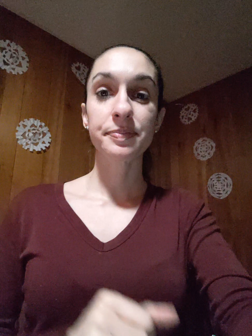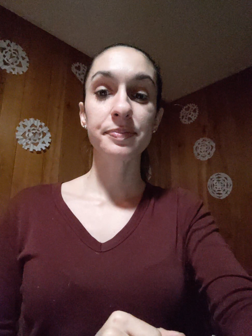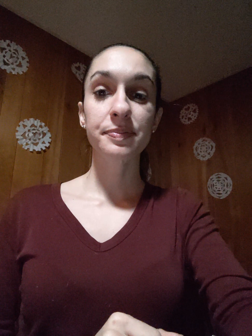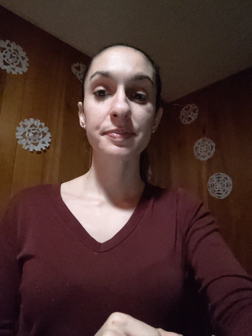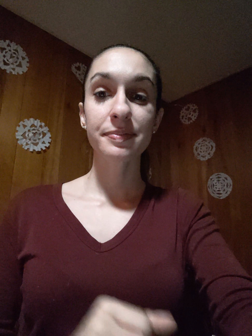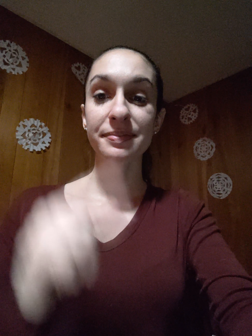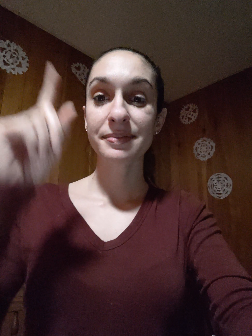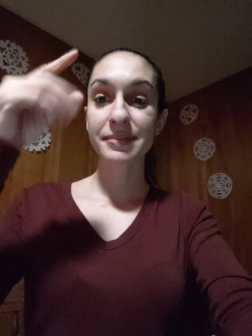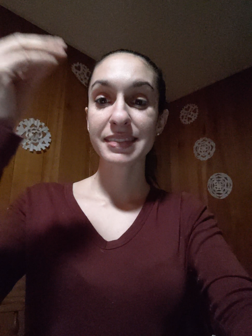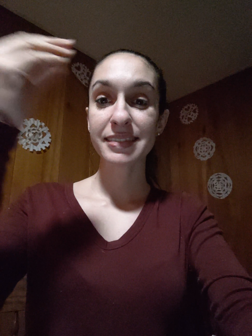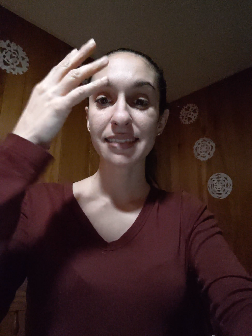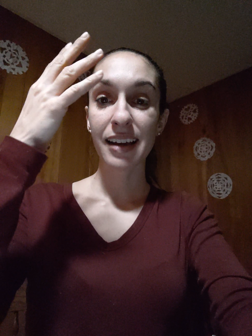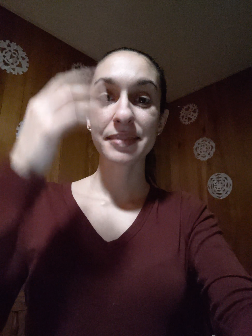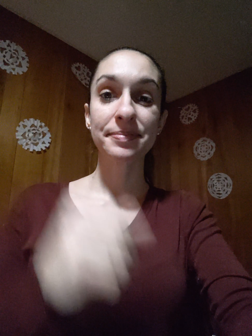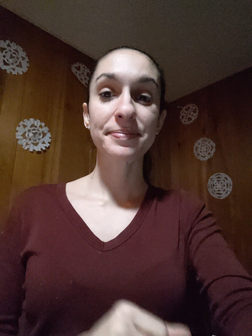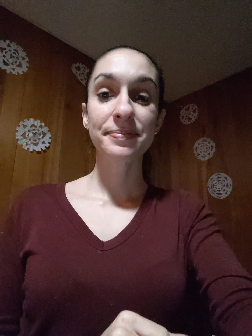sun